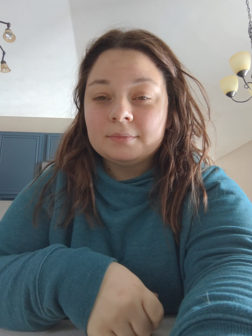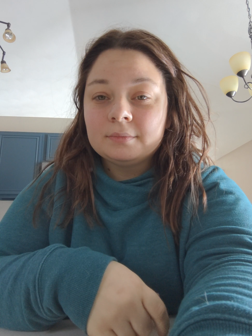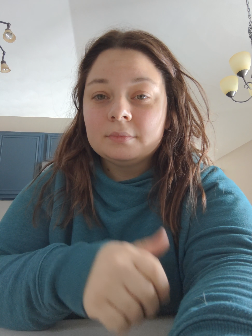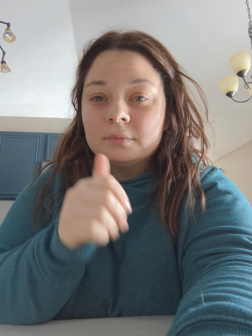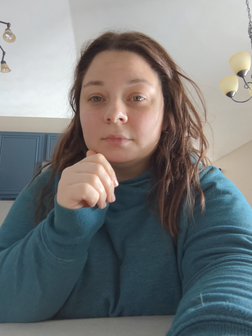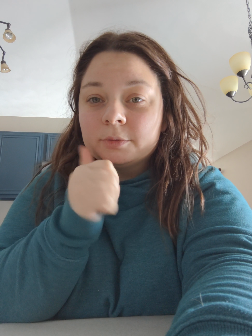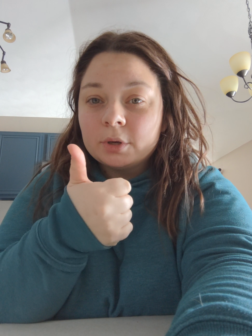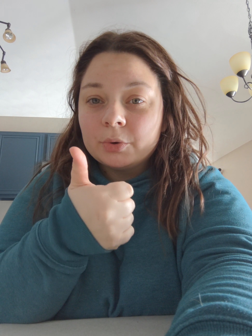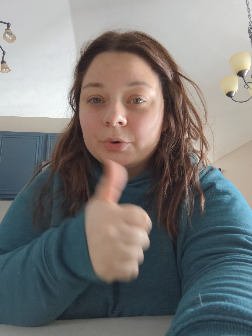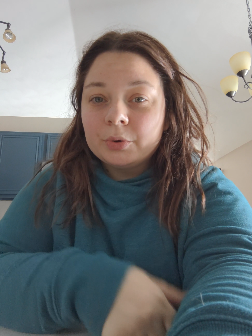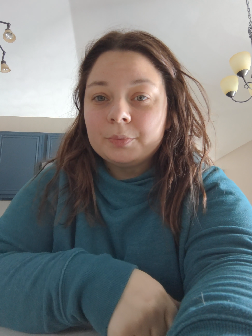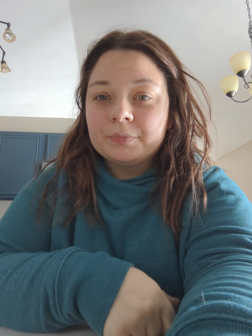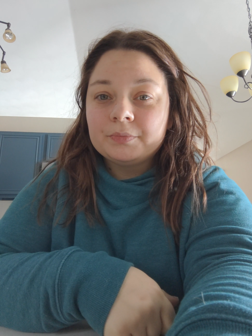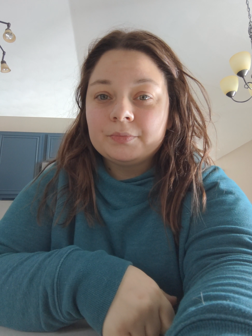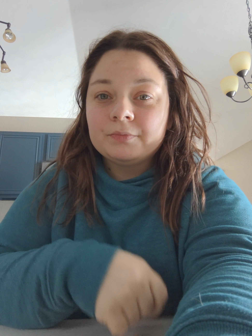tomorrow